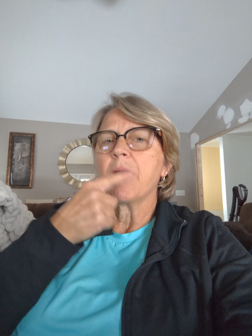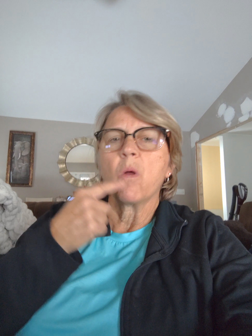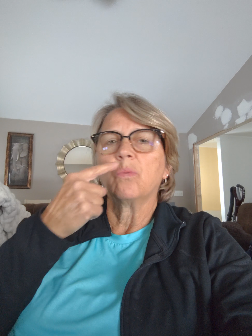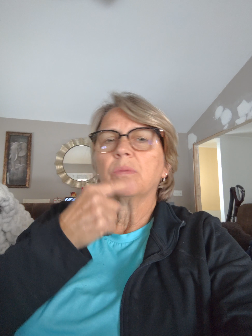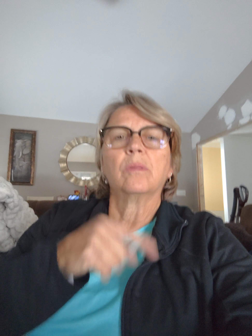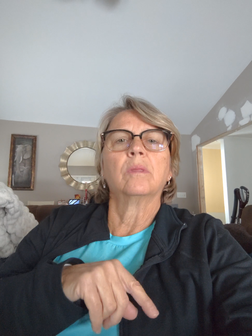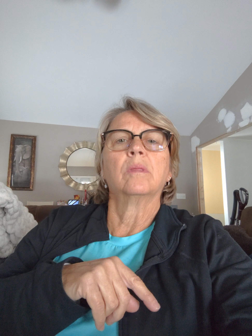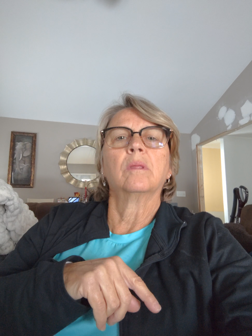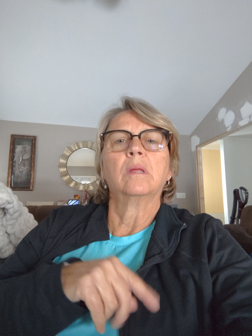mouth